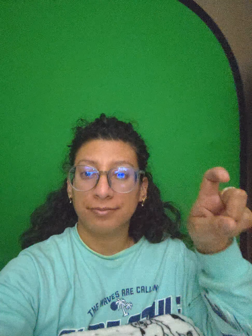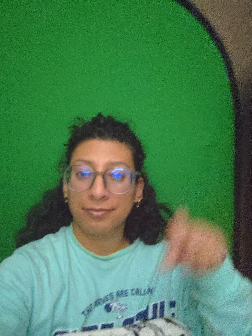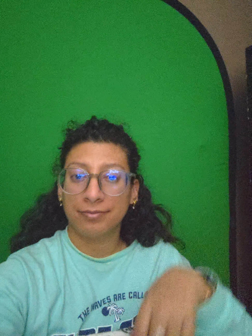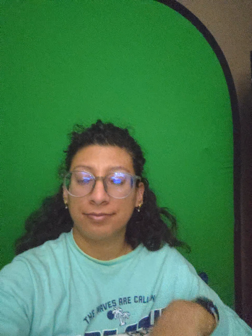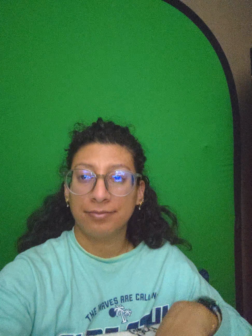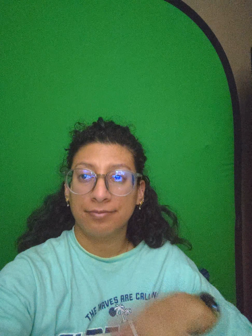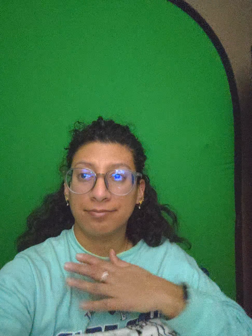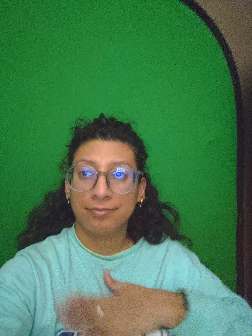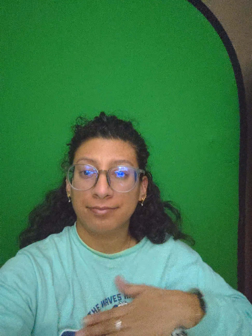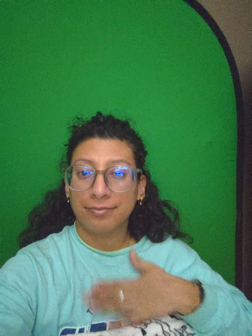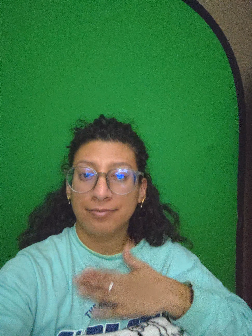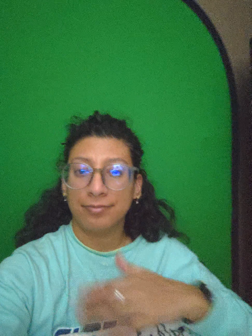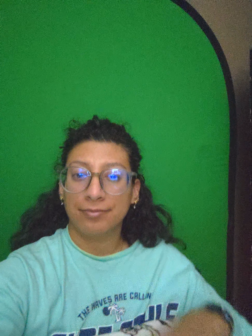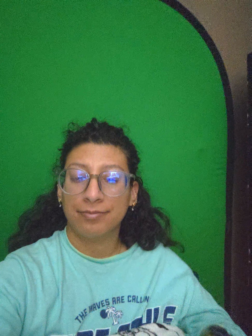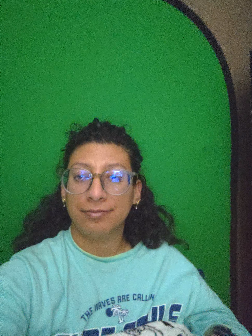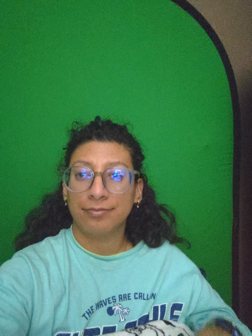please